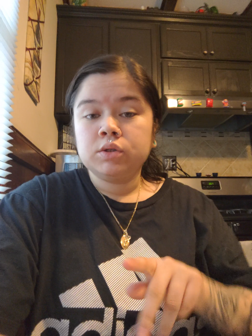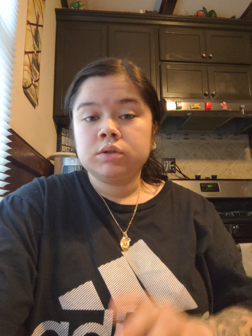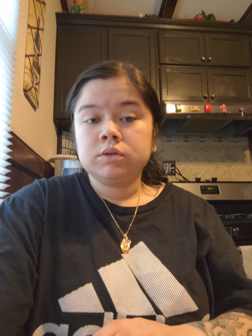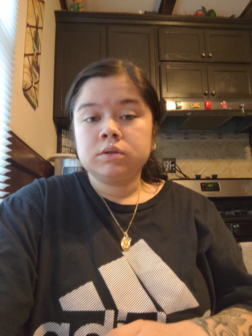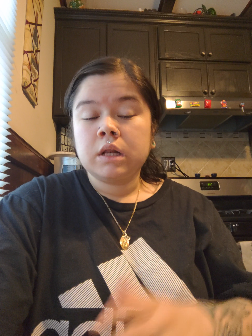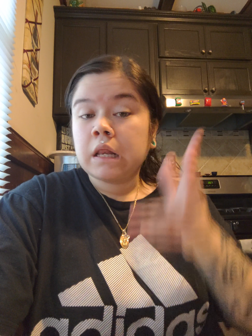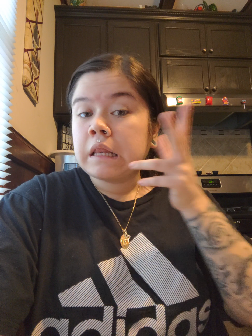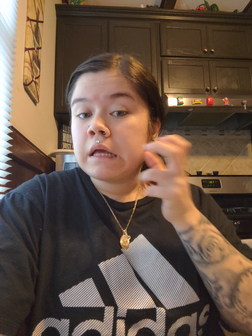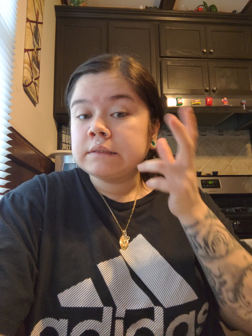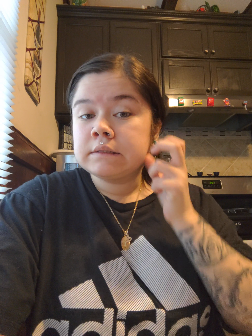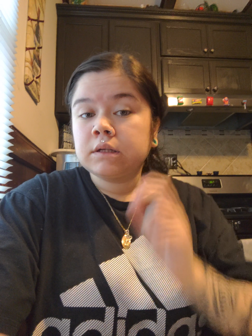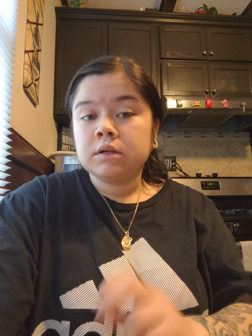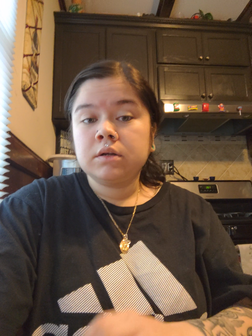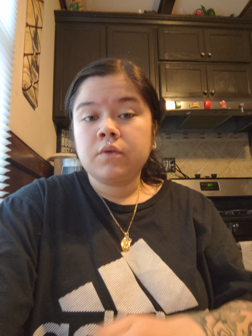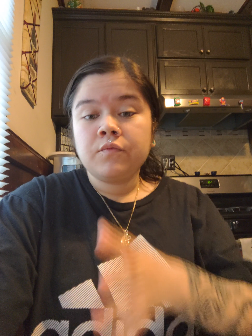listen